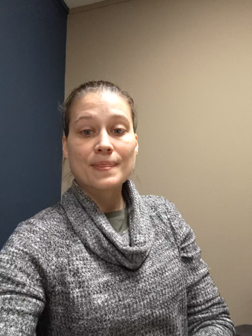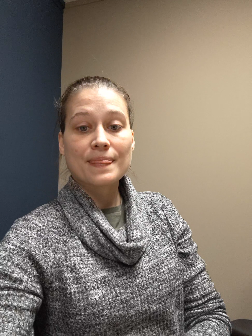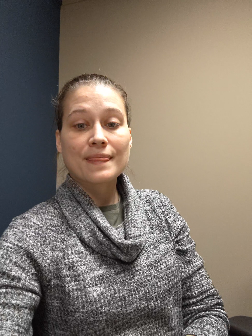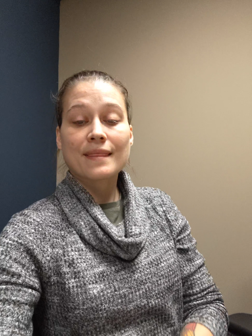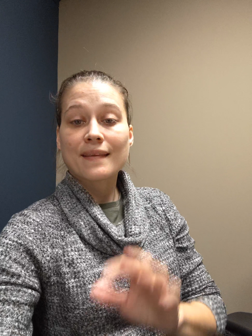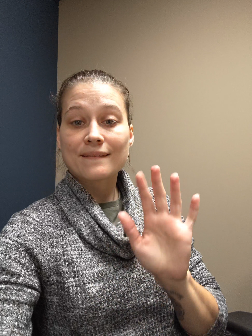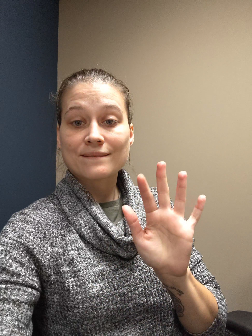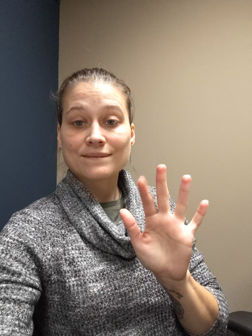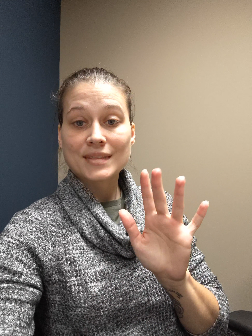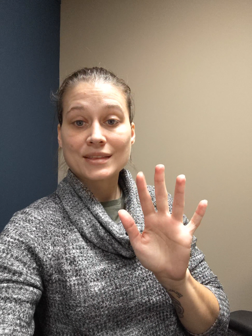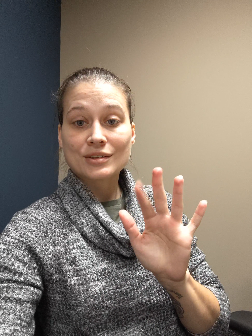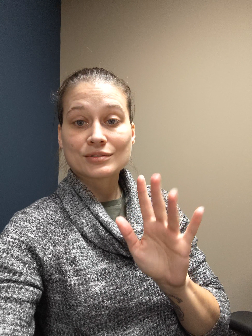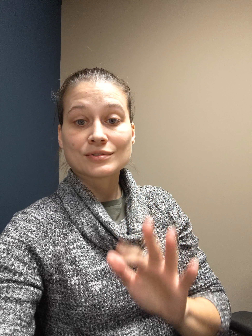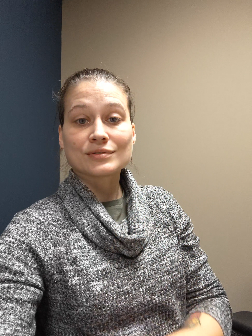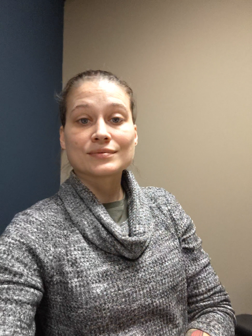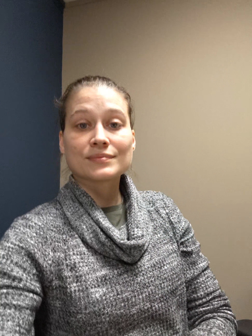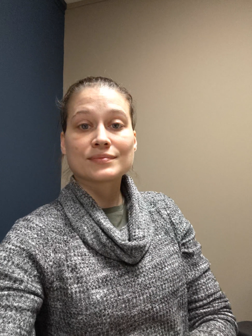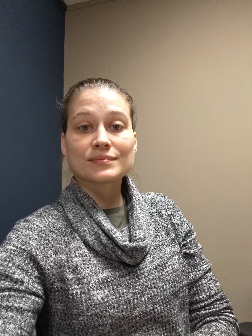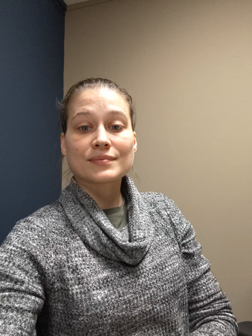finger